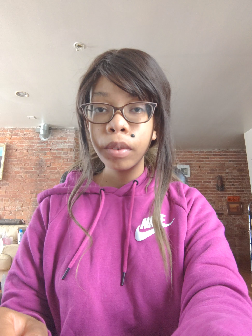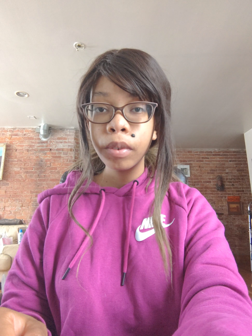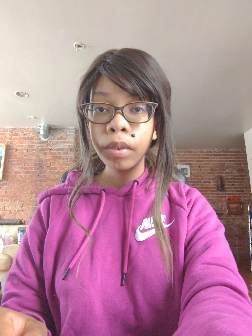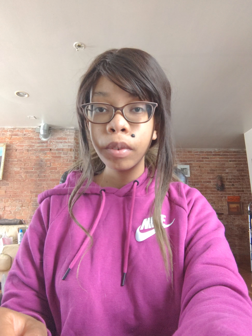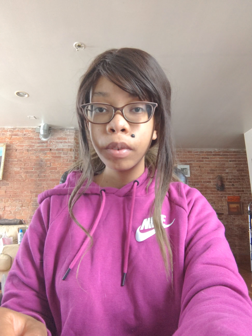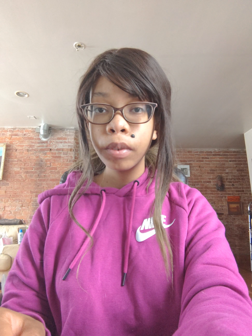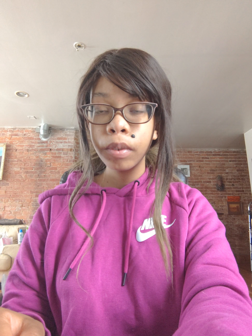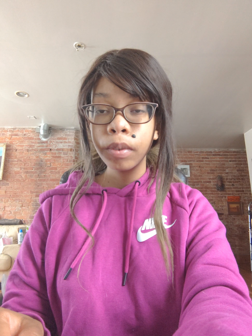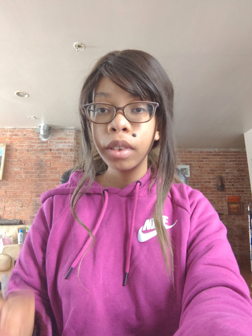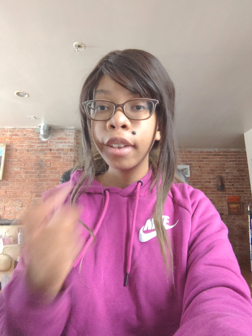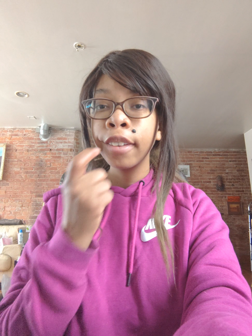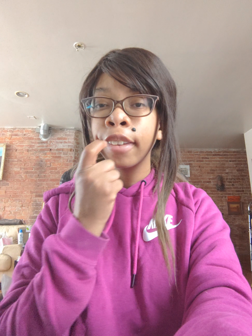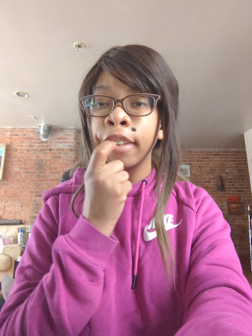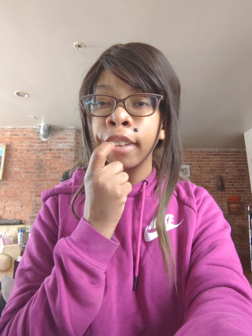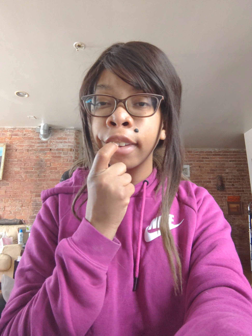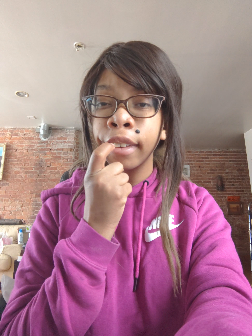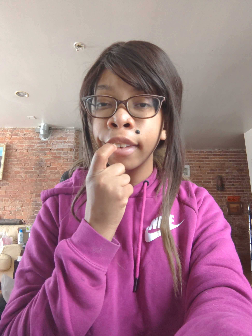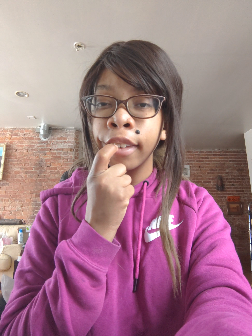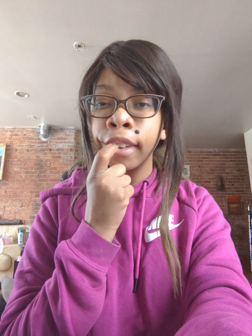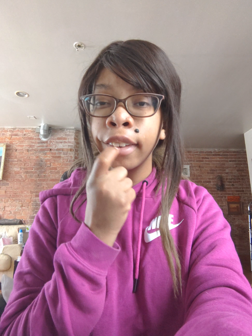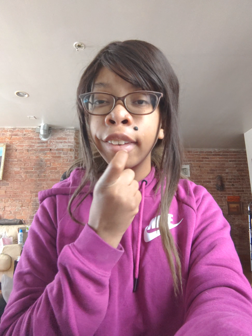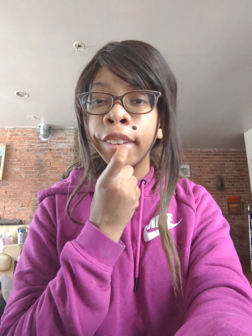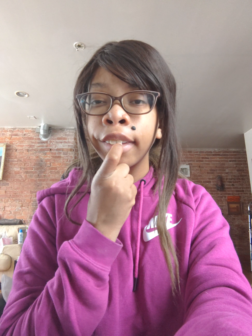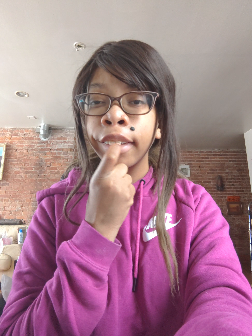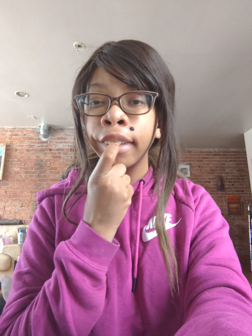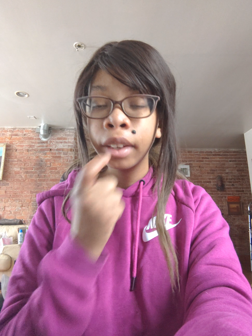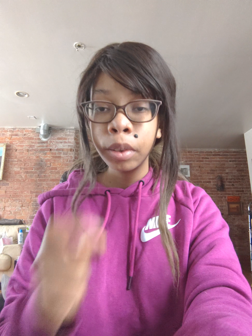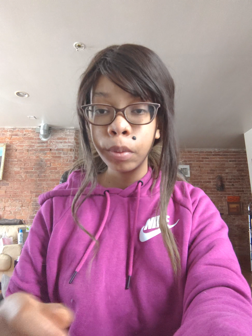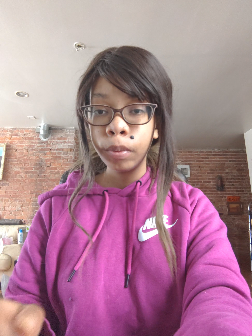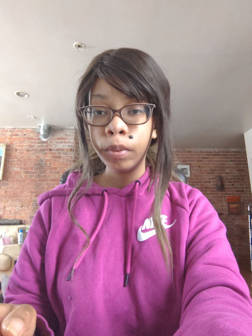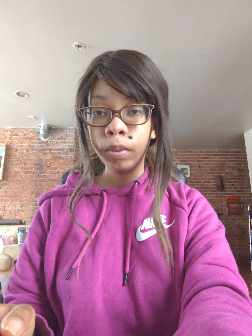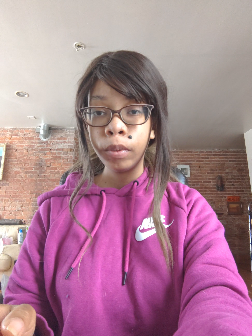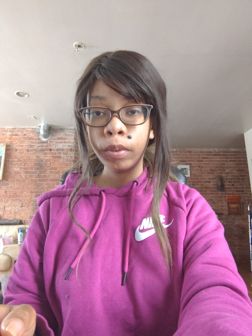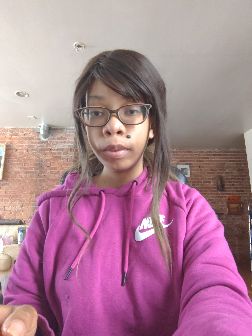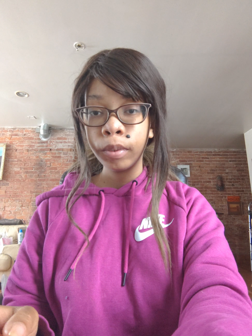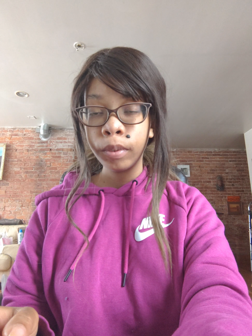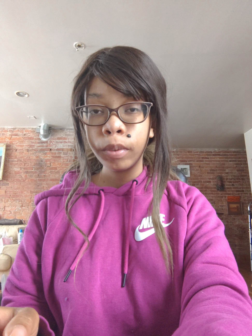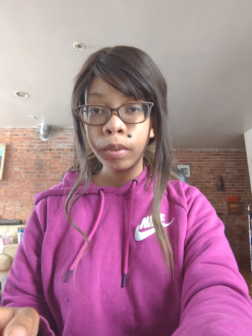tooth